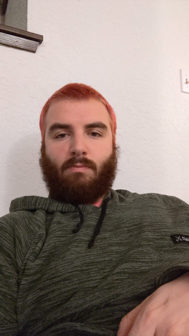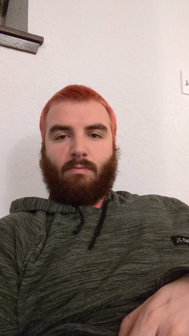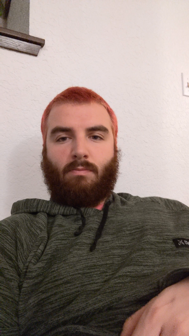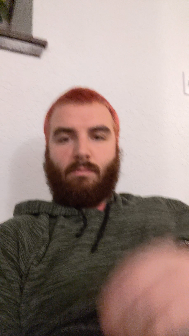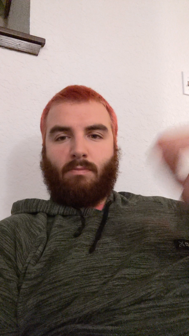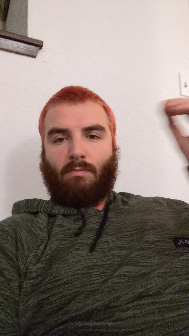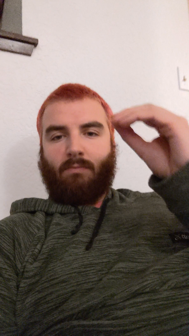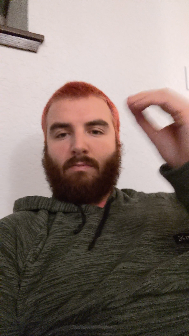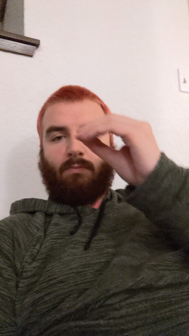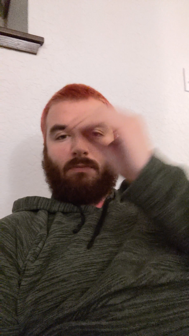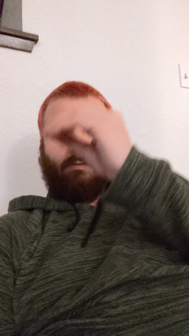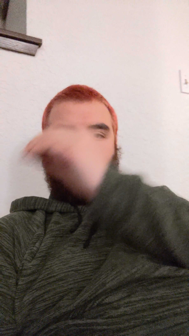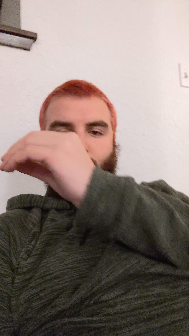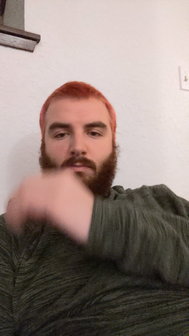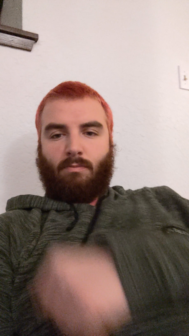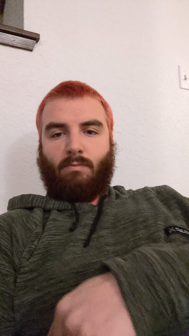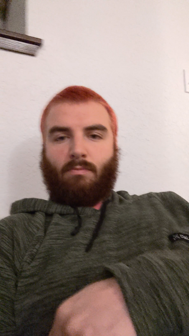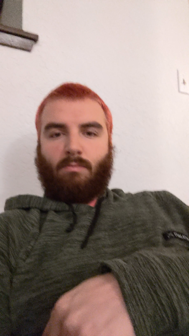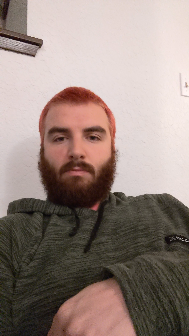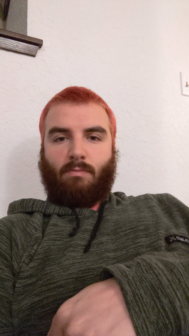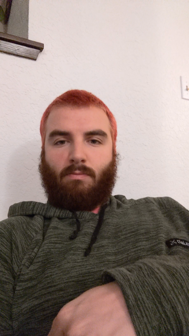dinosaur